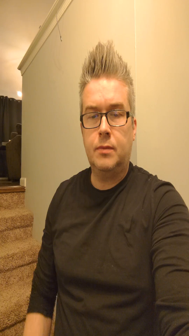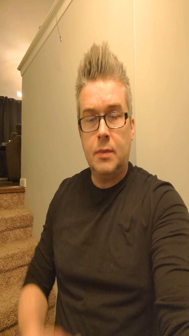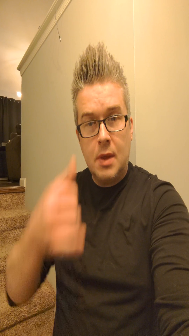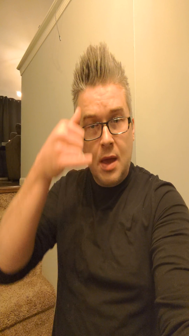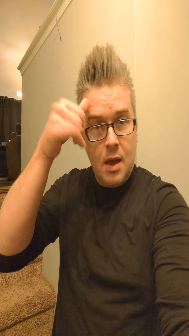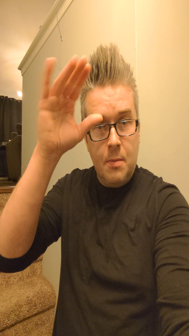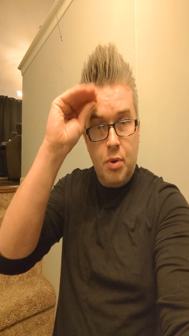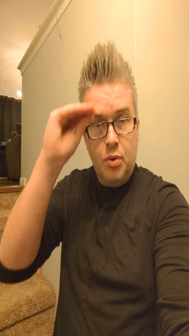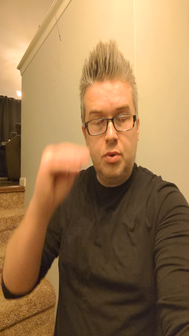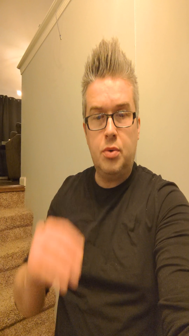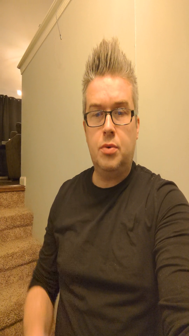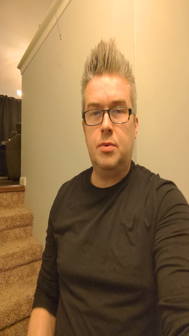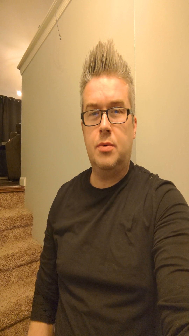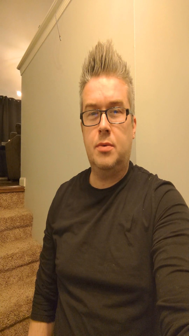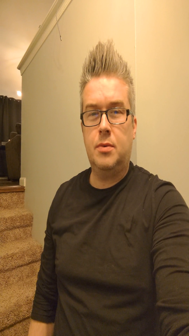cowboy